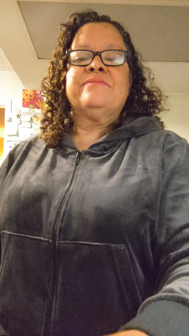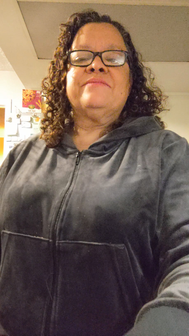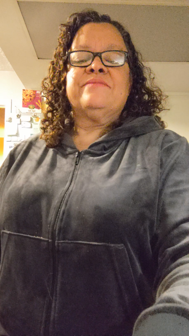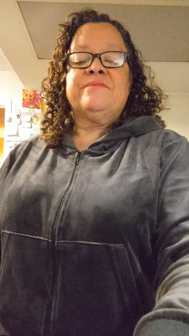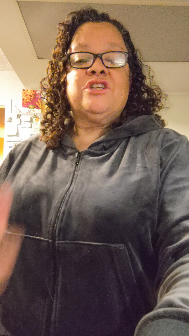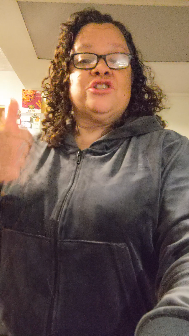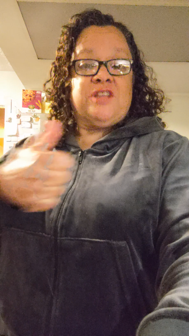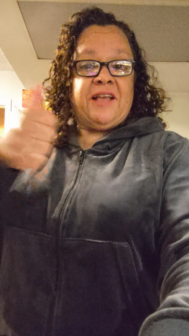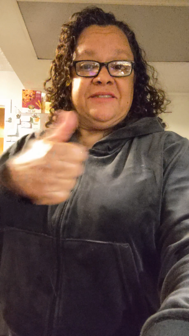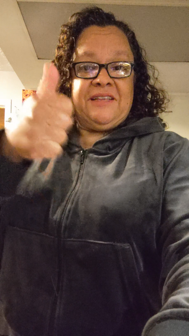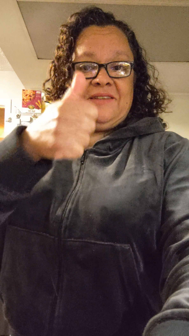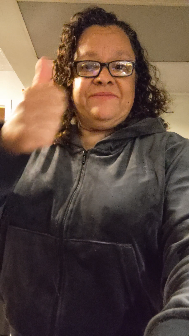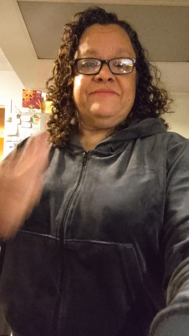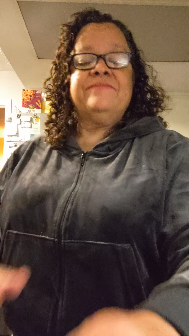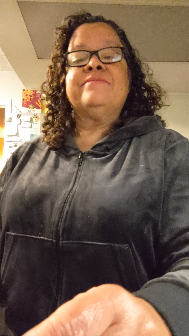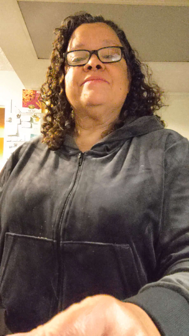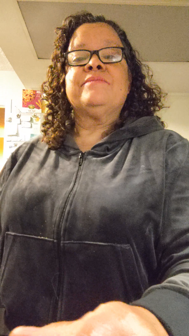chase